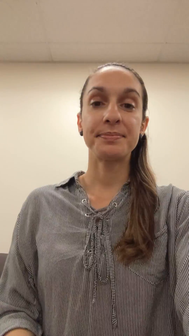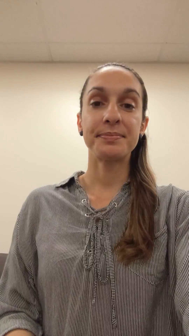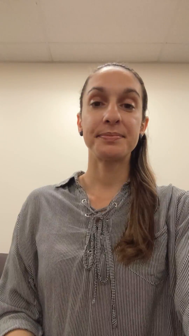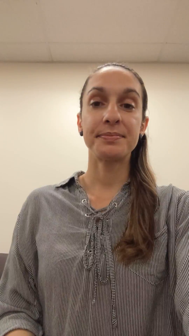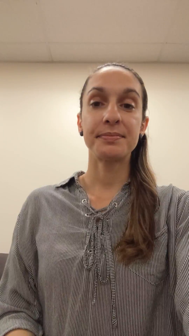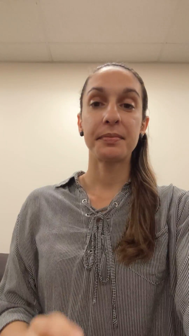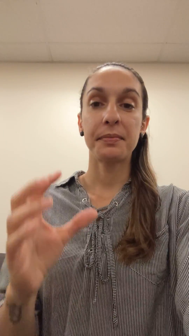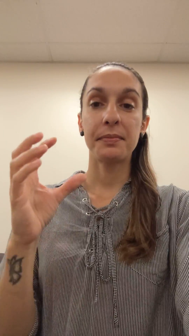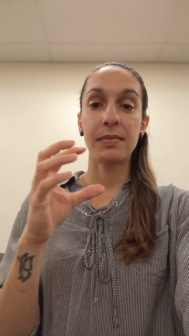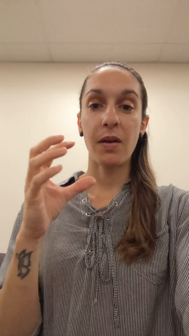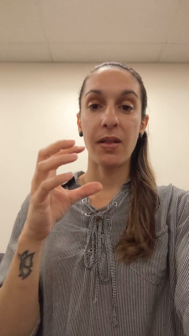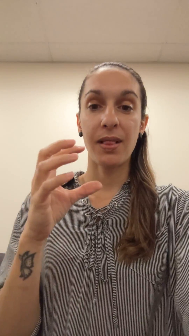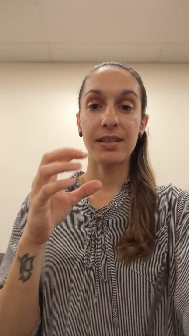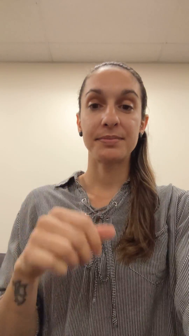ball